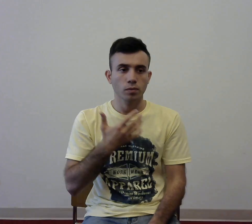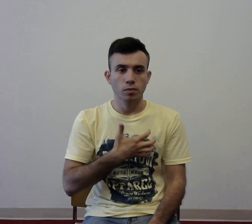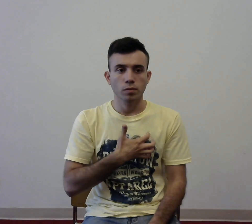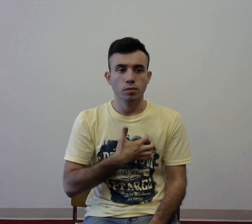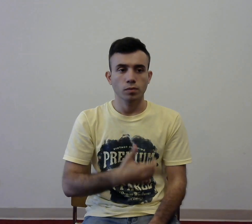istəyirəm